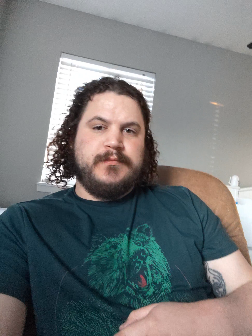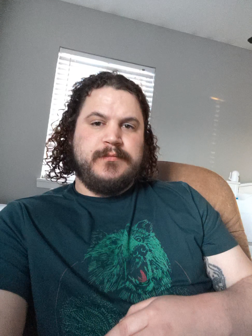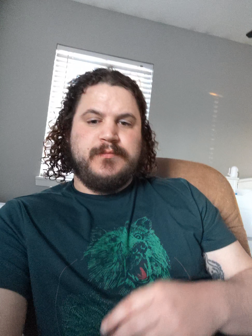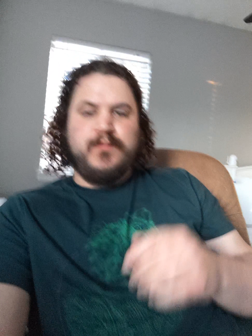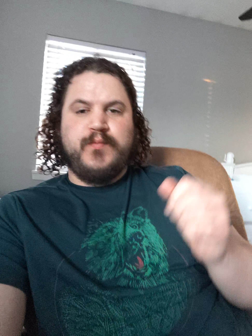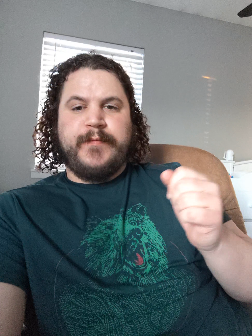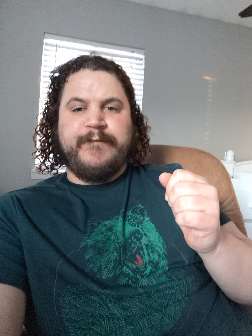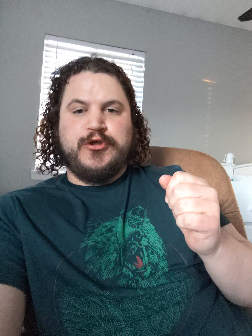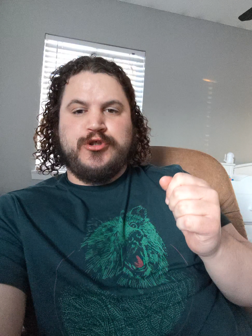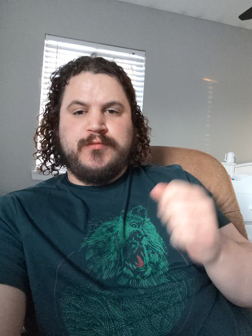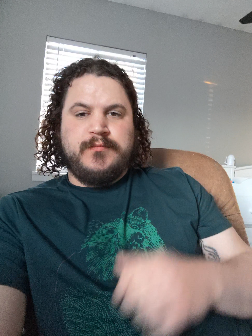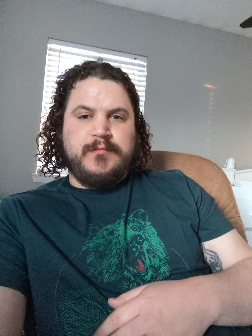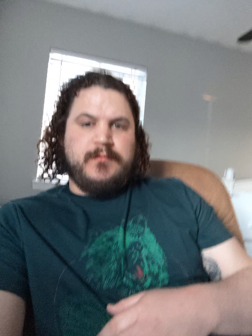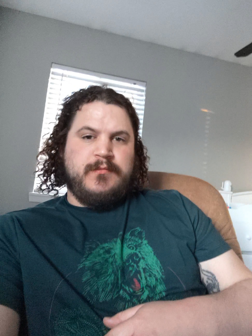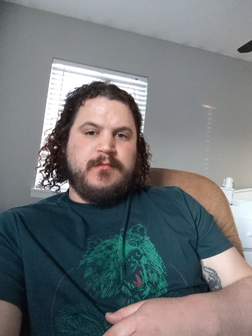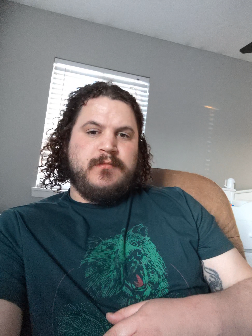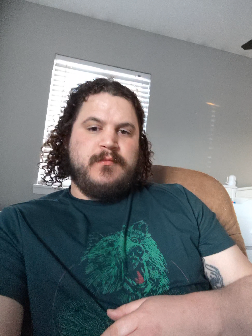refrigerator